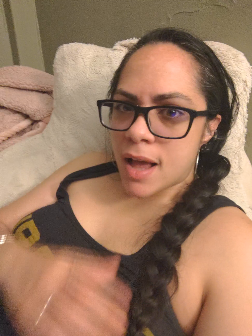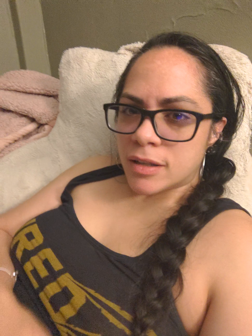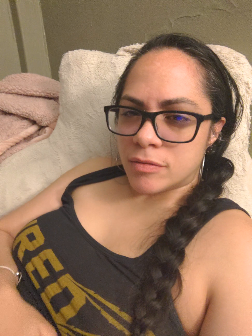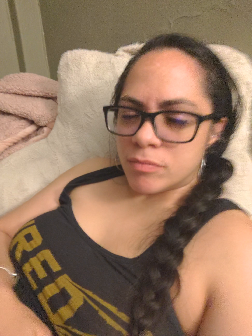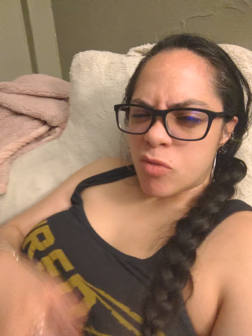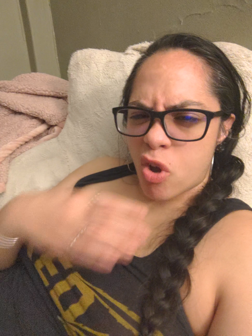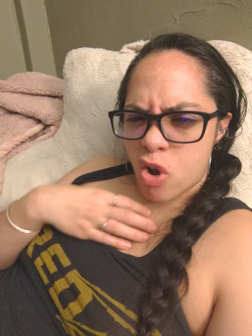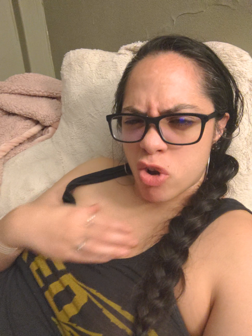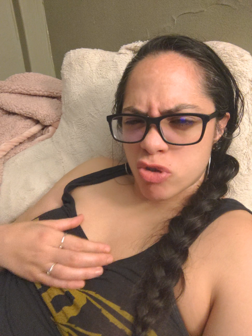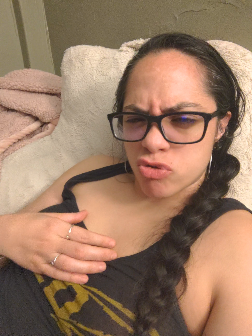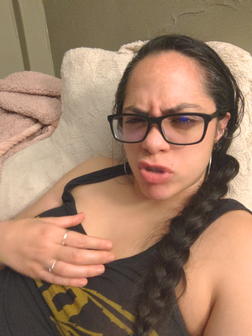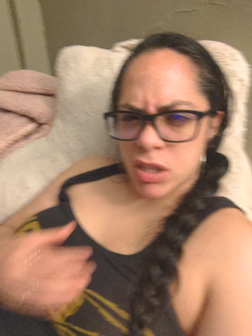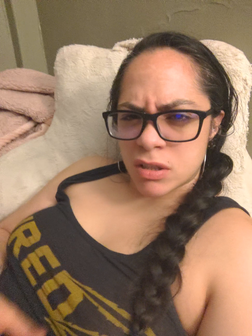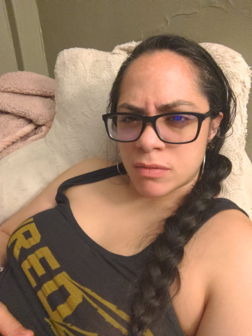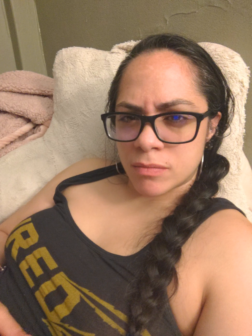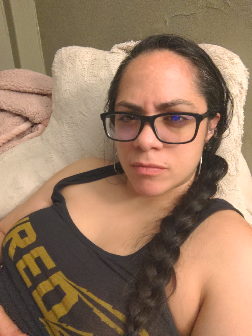hungry